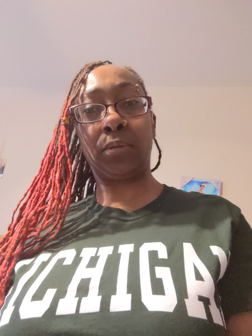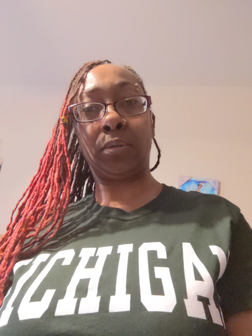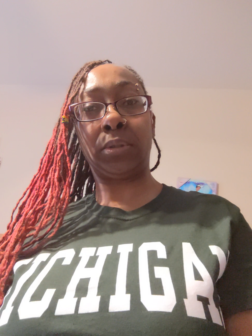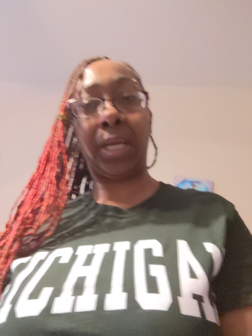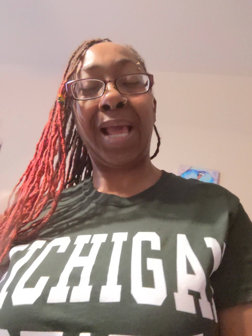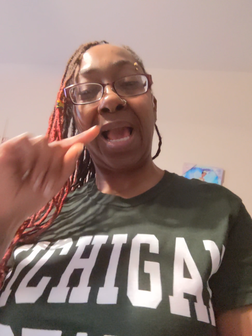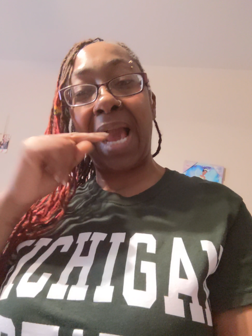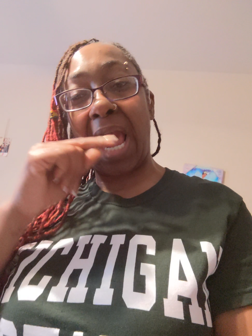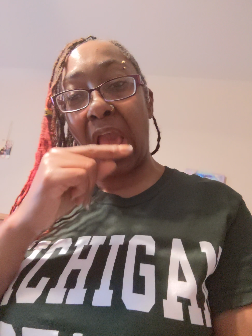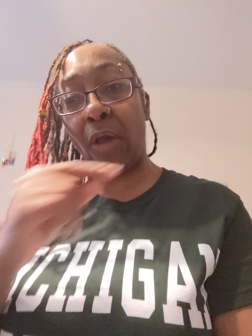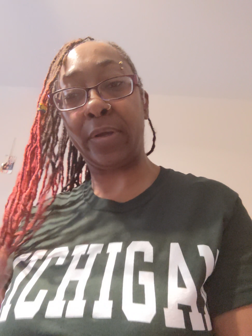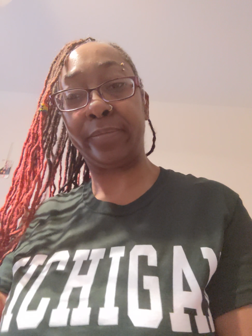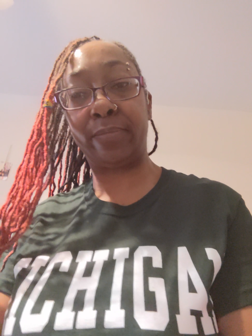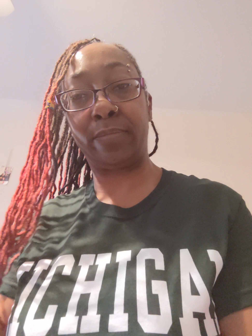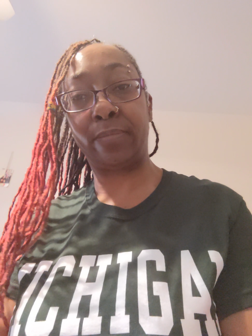carrot